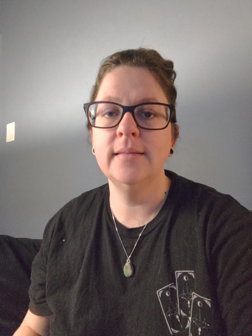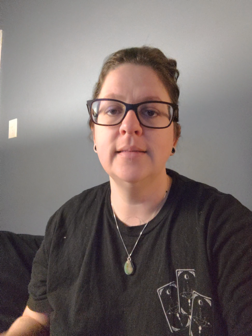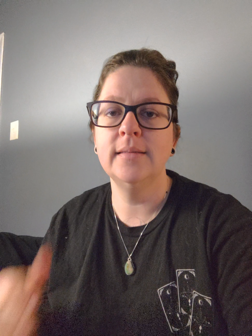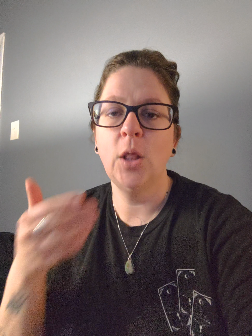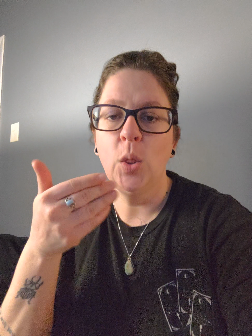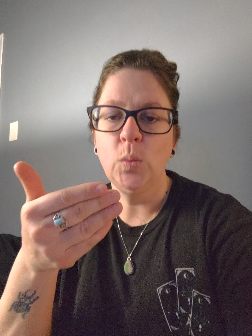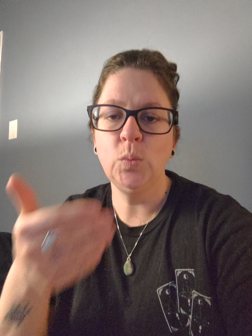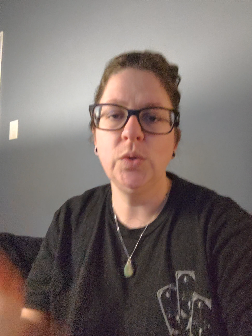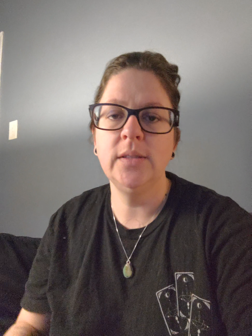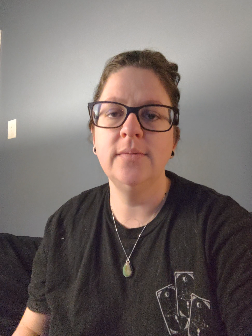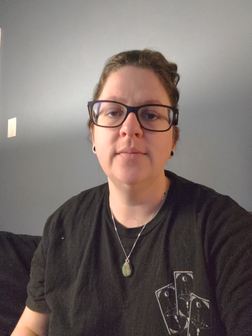close